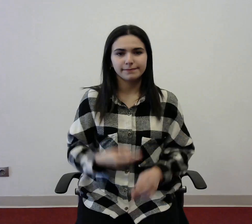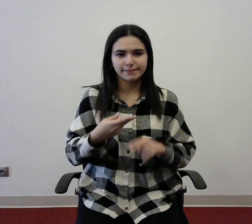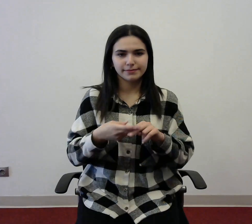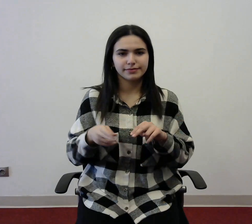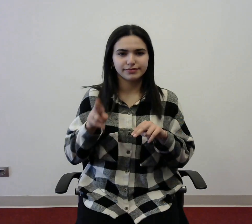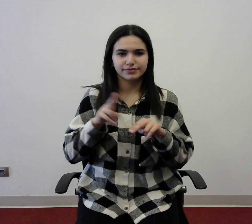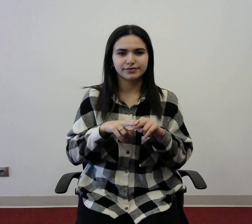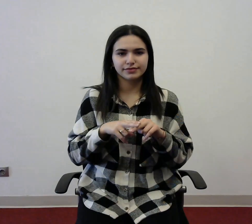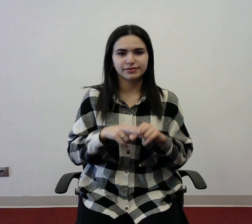bu